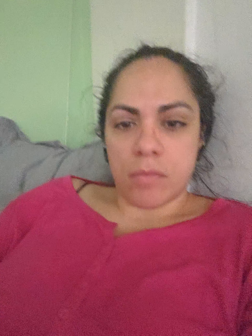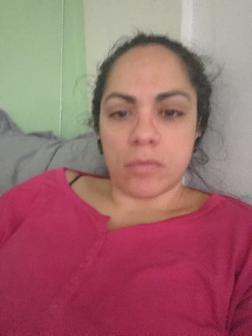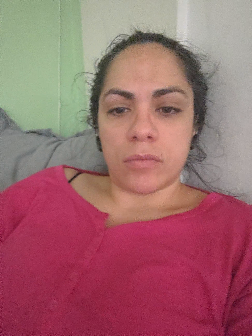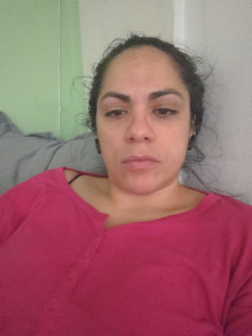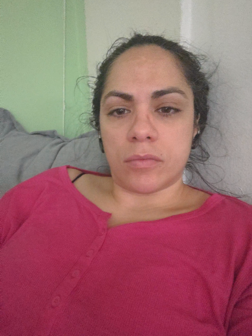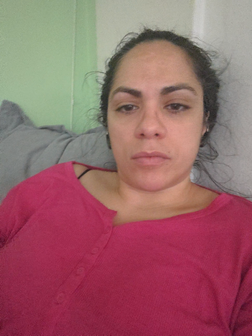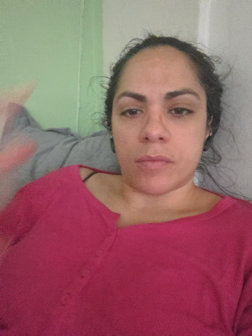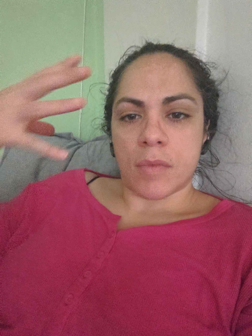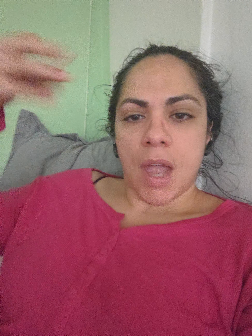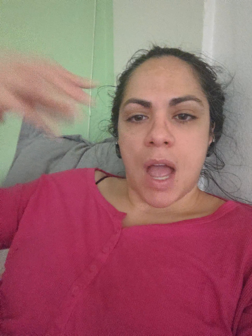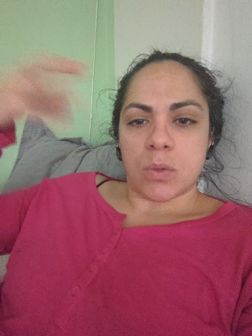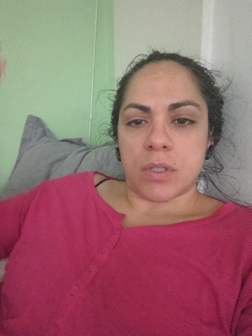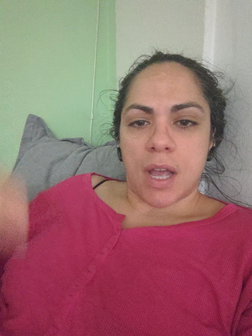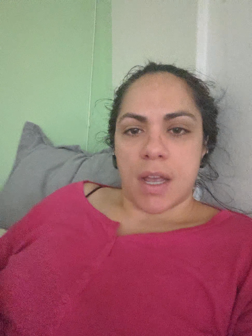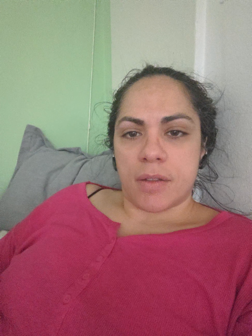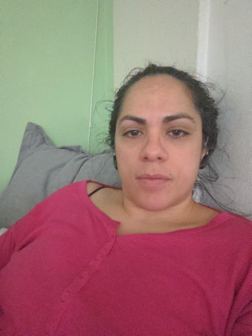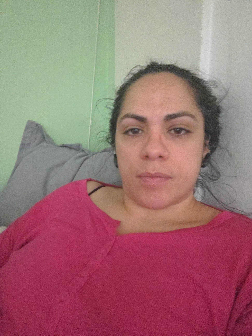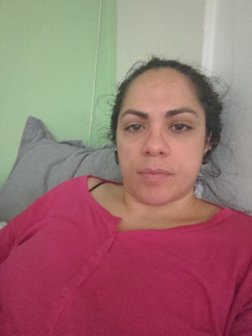outside